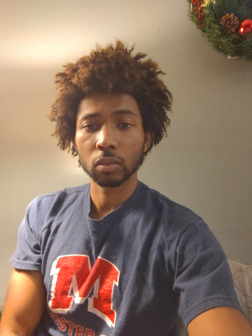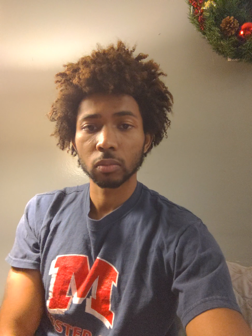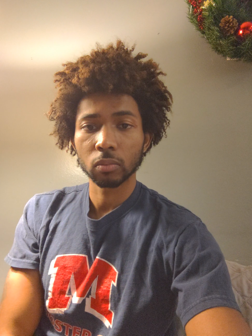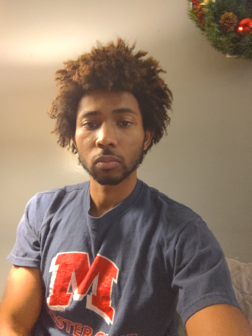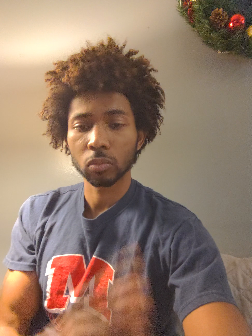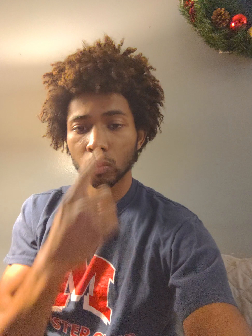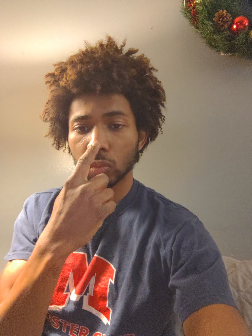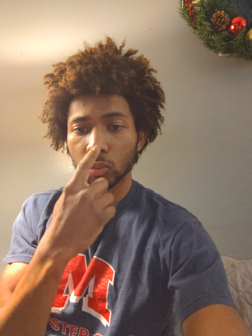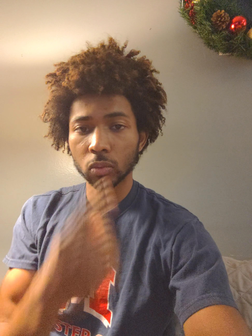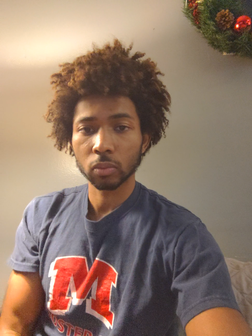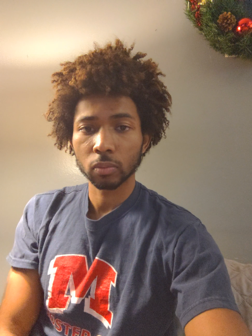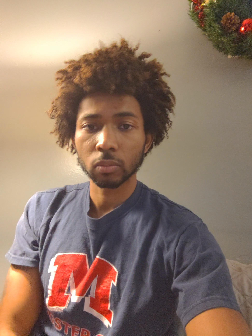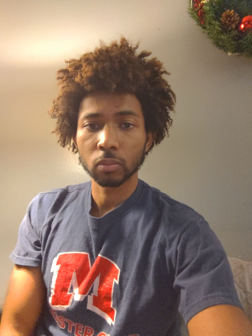nose